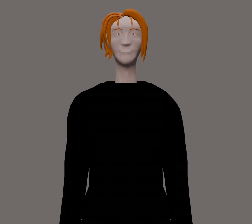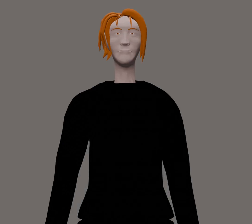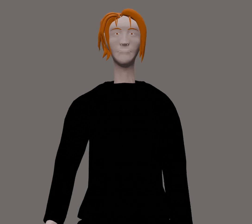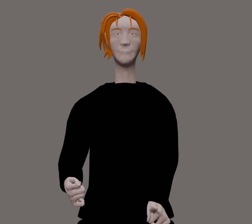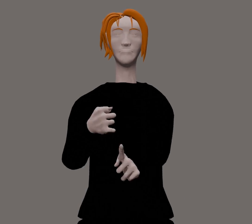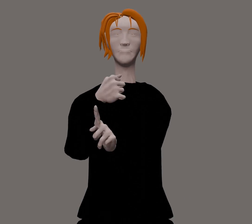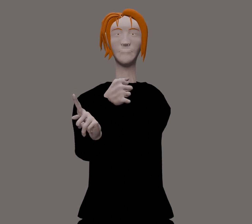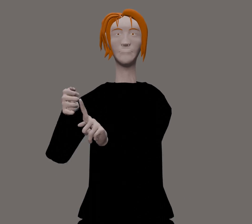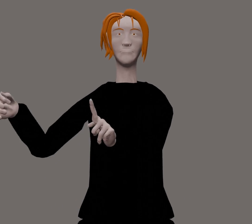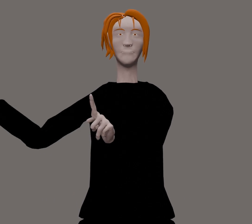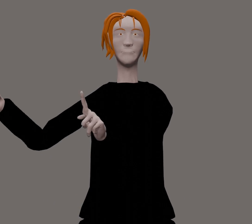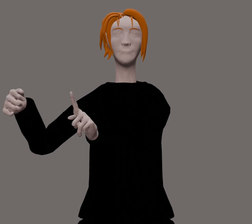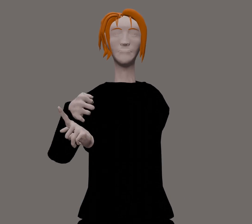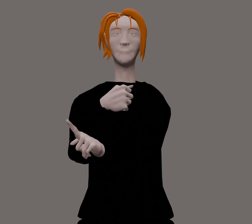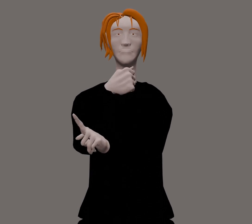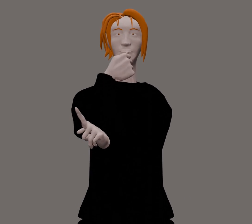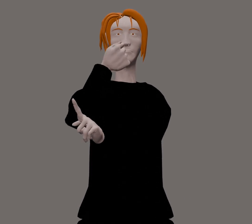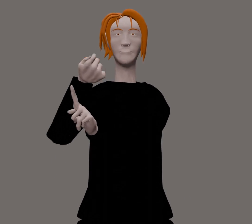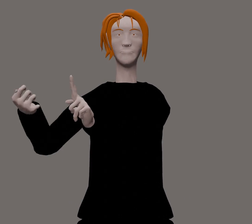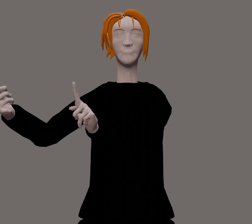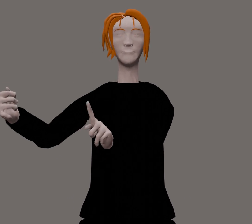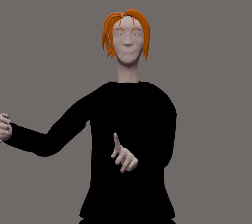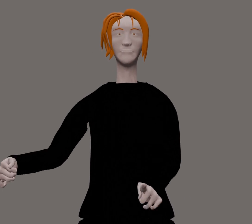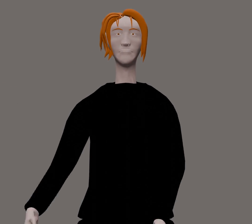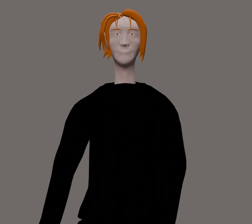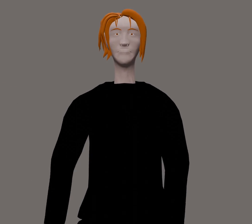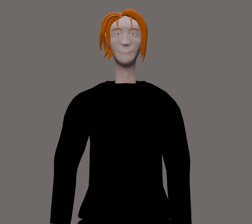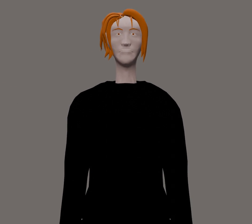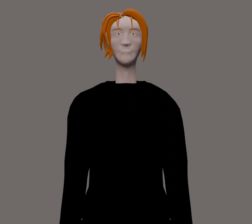Beat Up